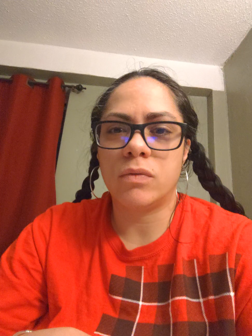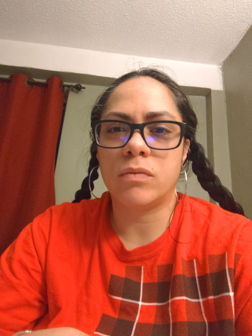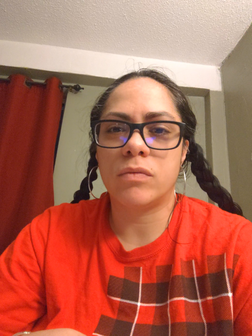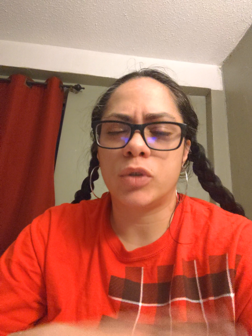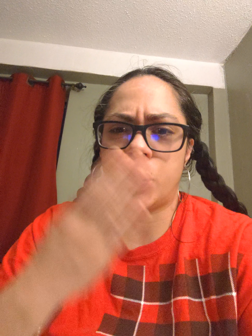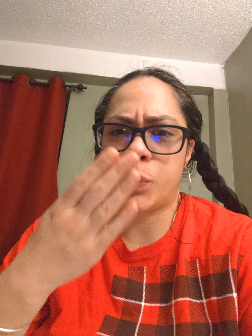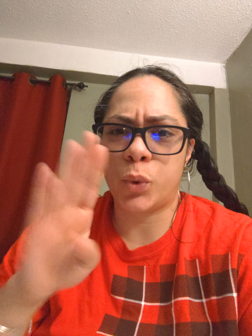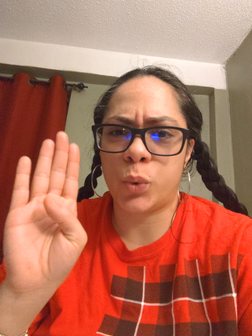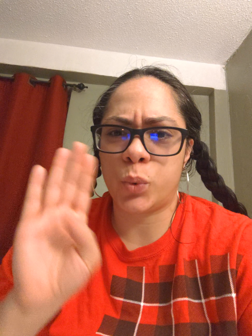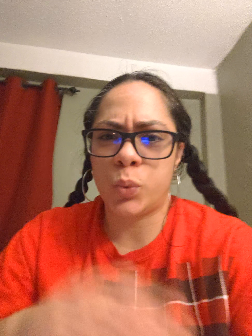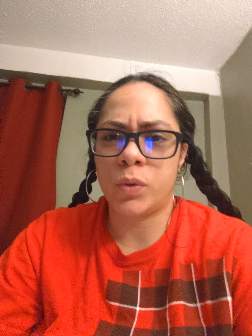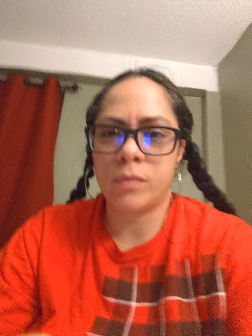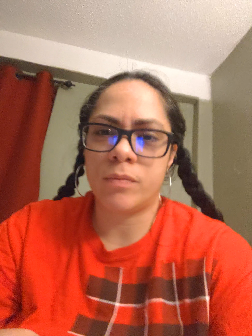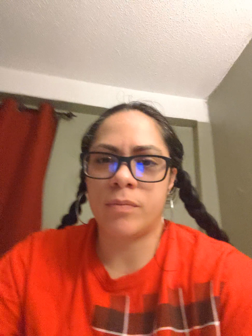blue